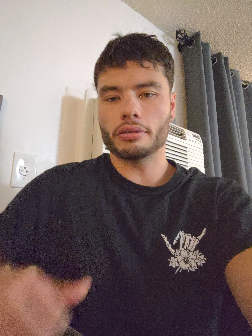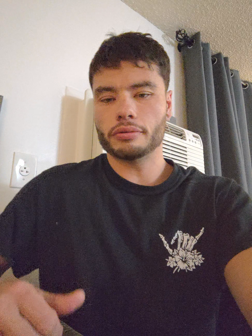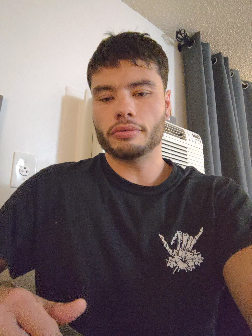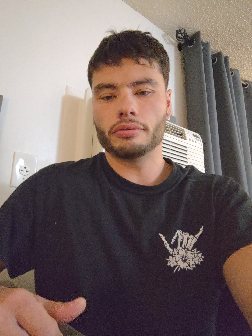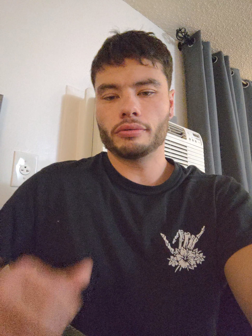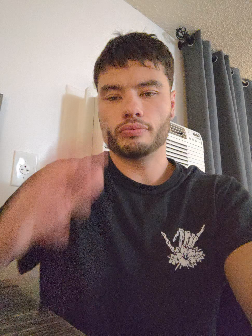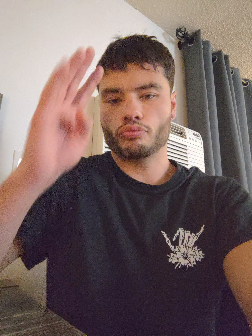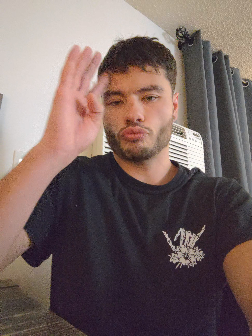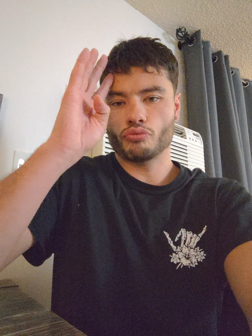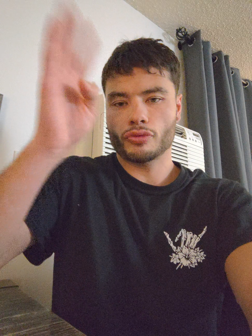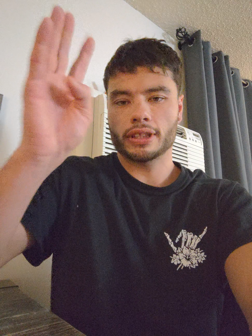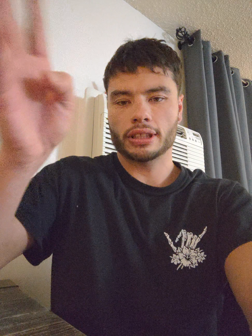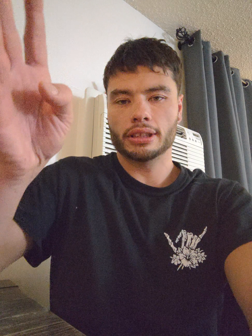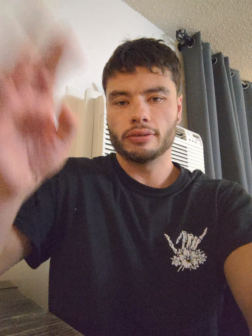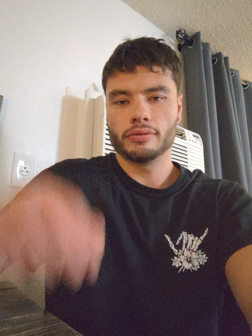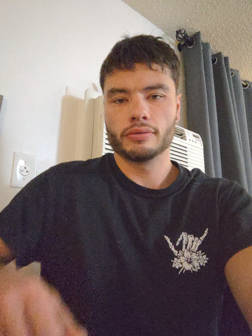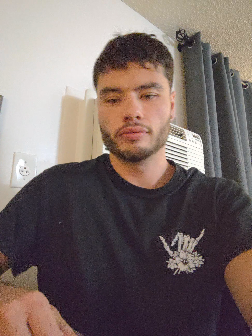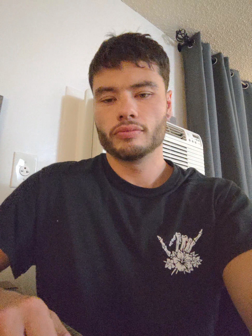pretend